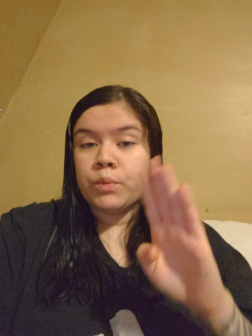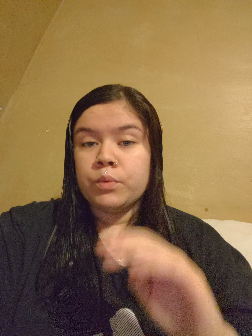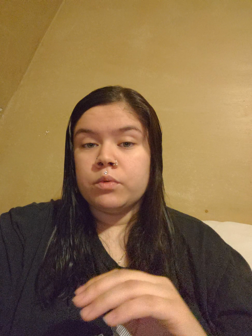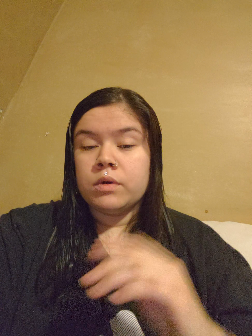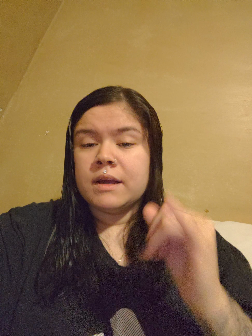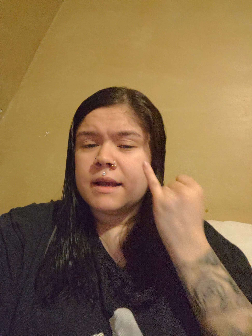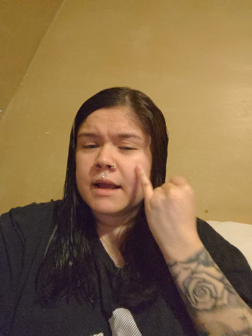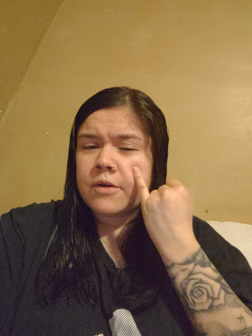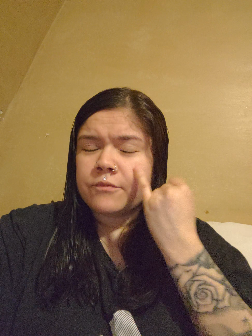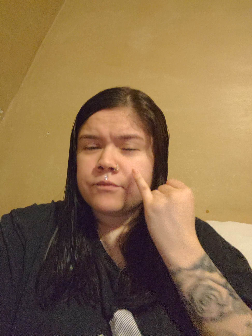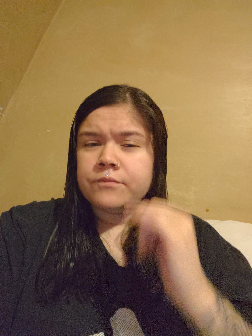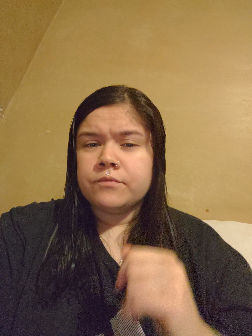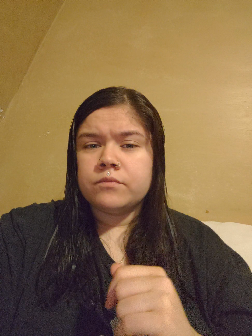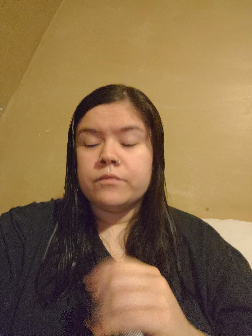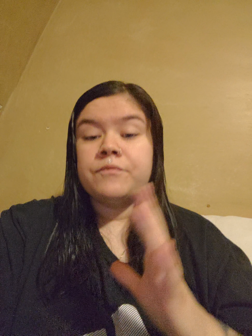if